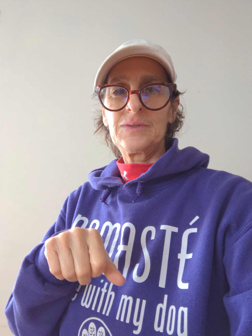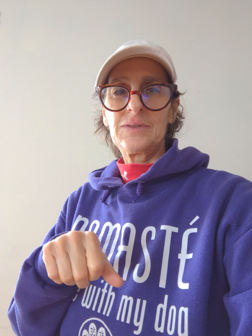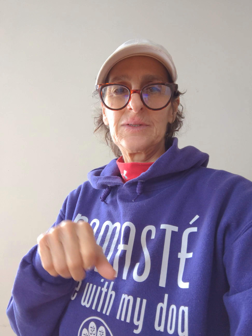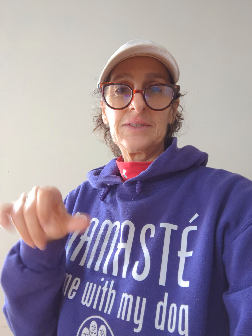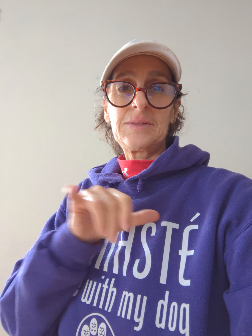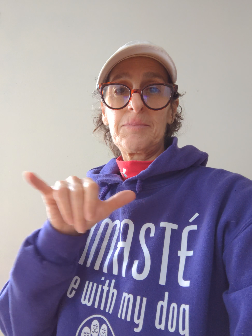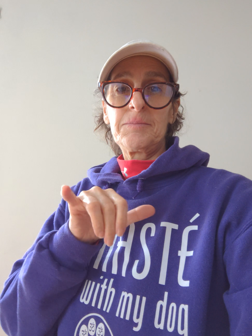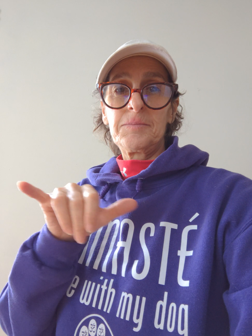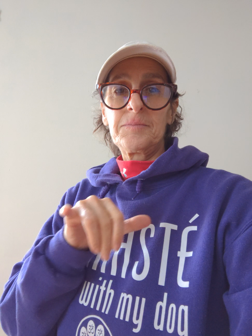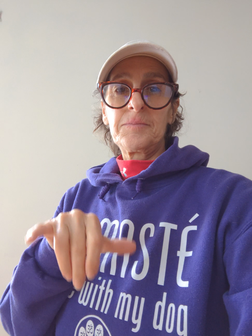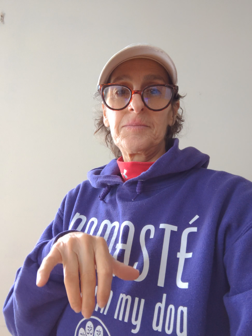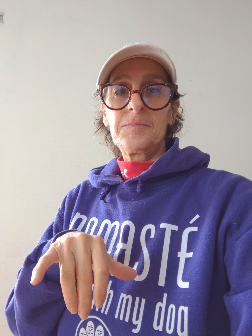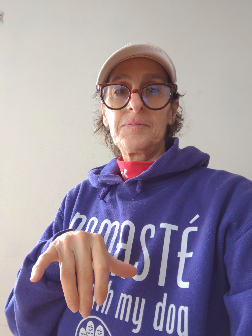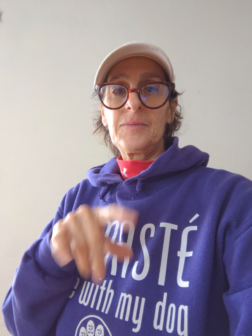same